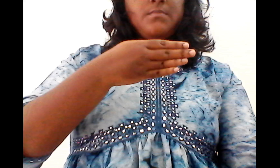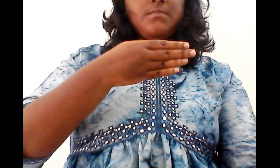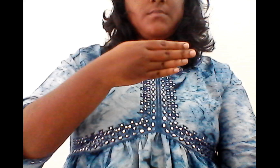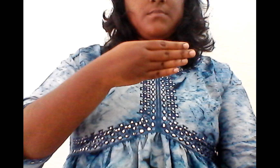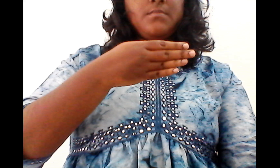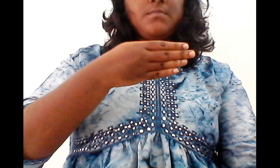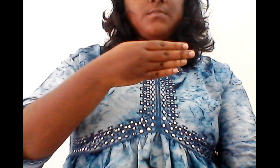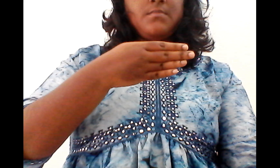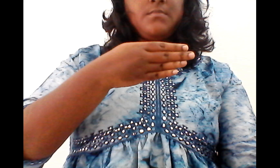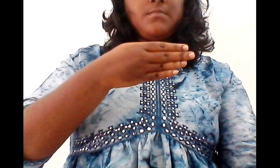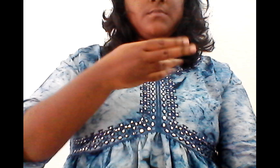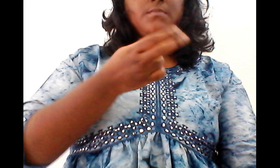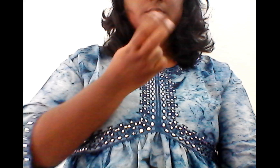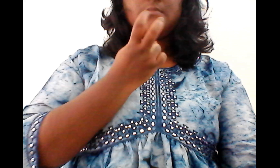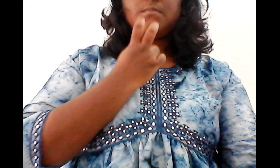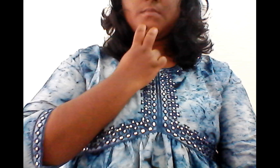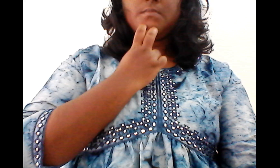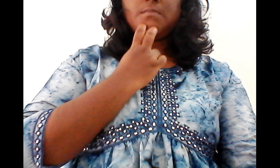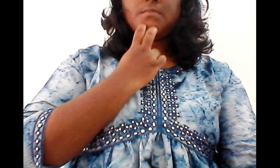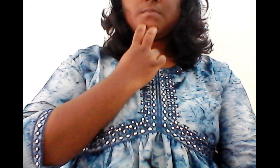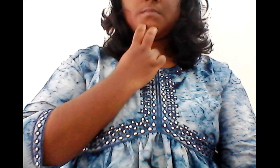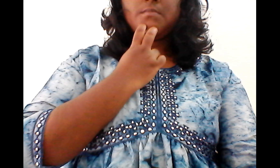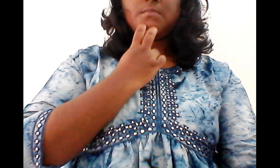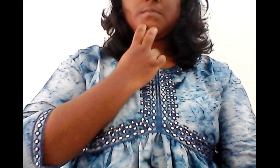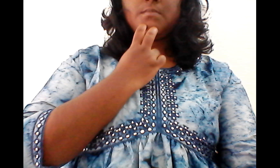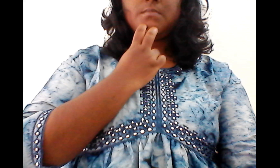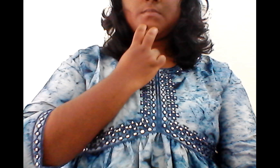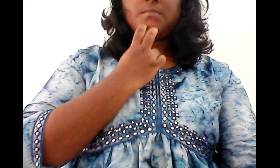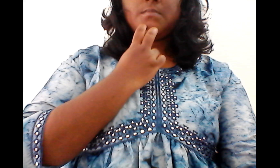അഃ